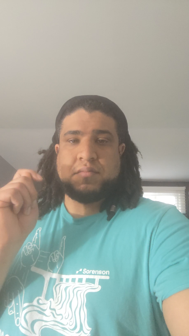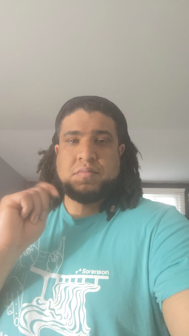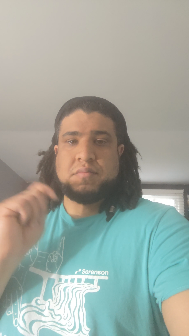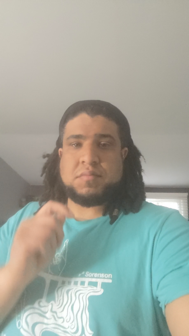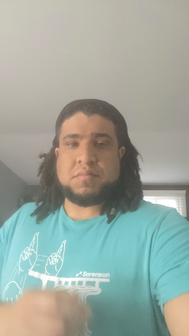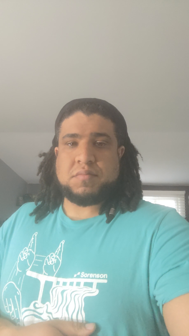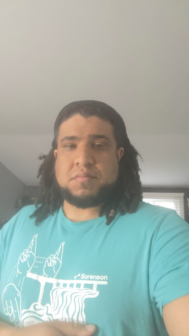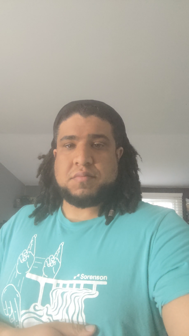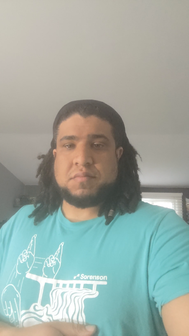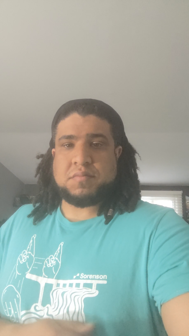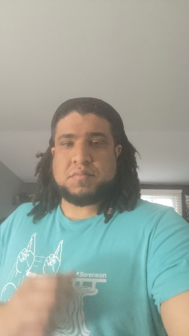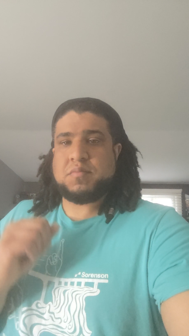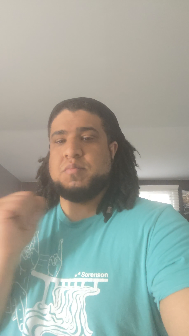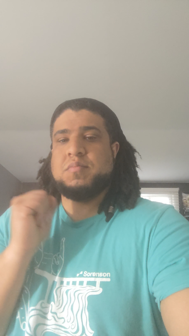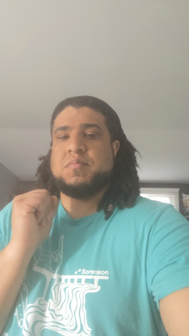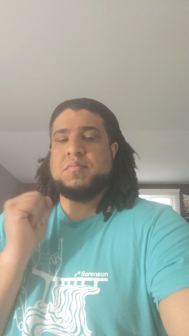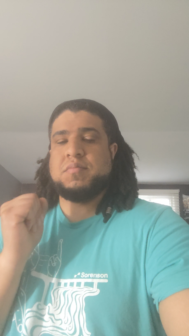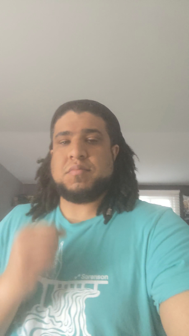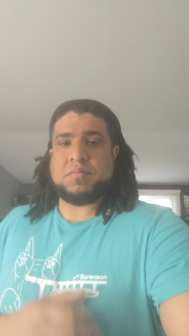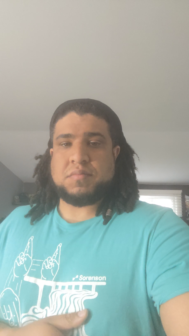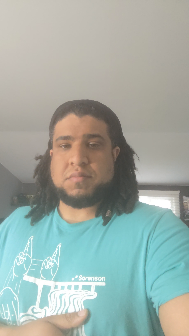cold